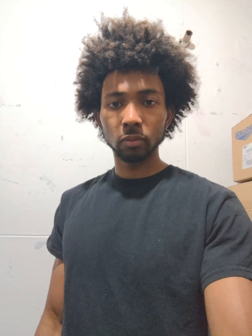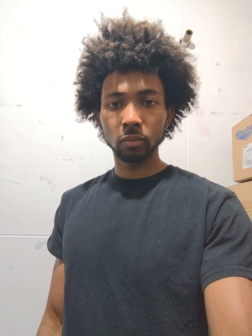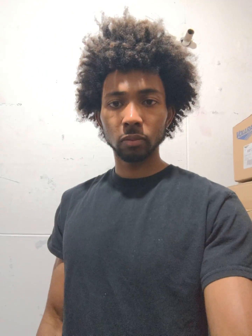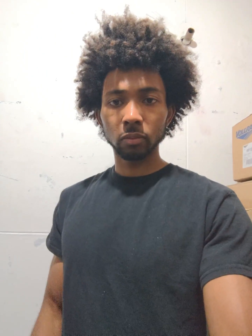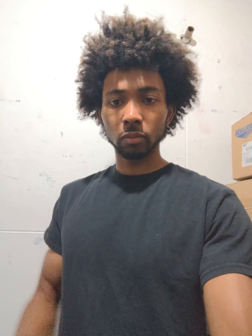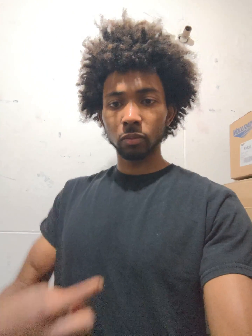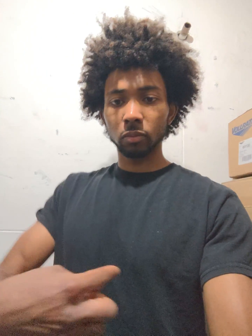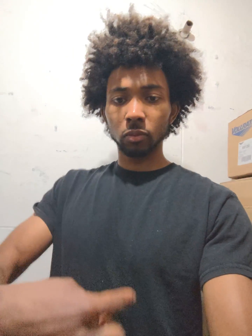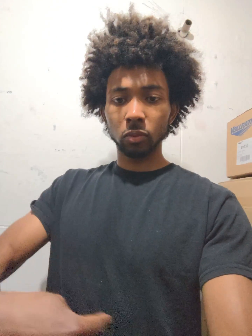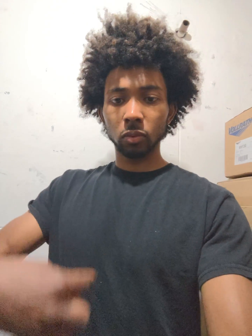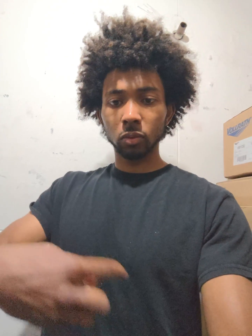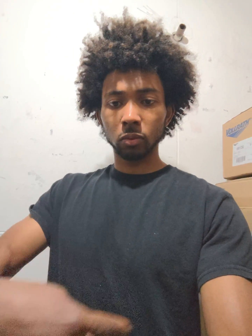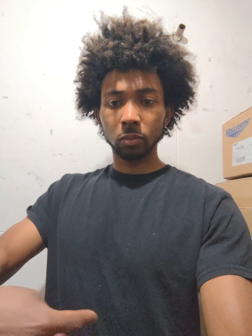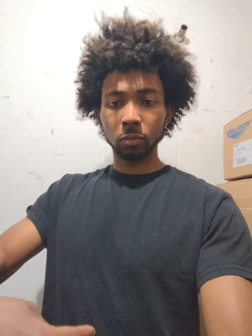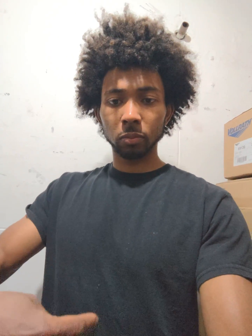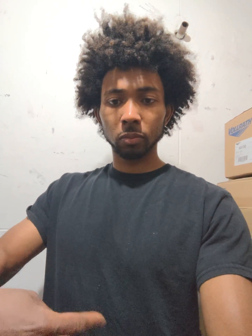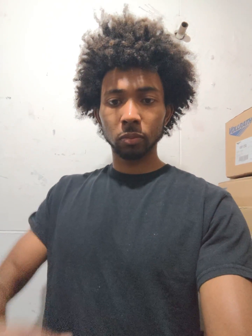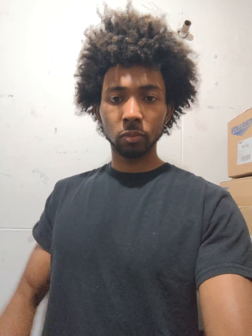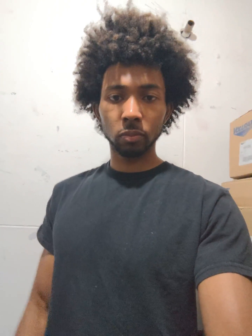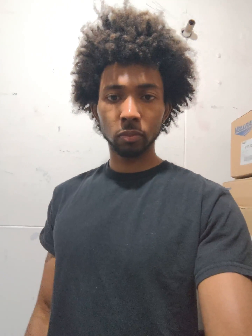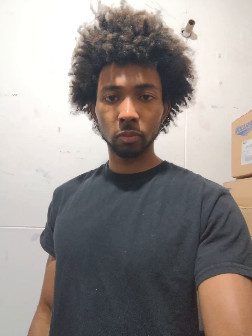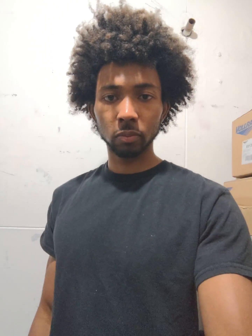belly button